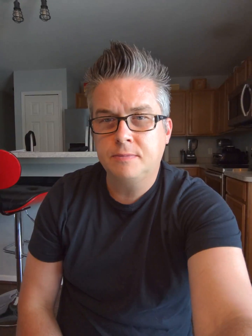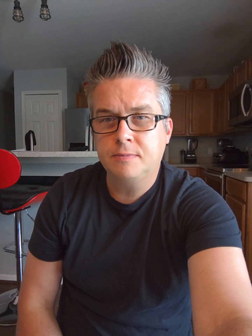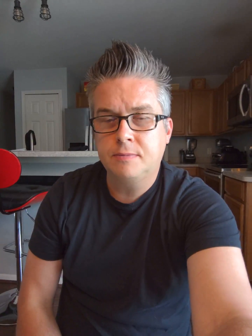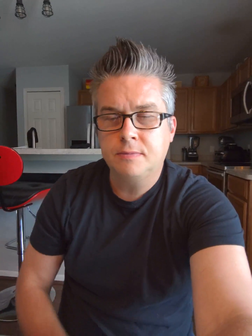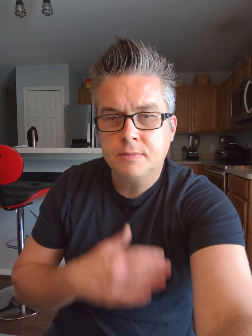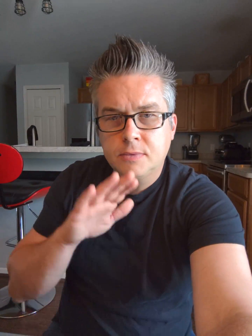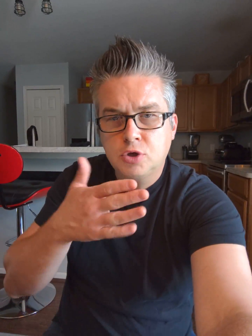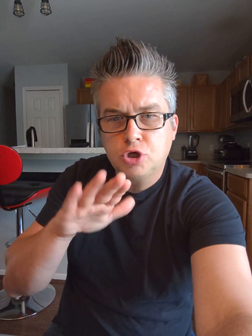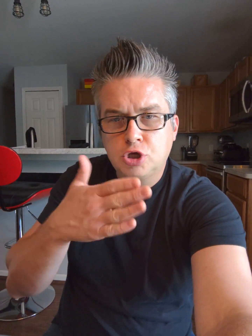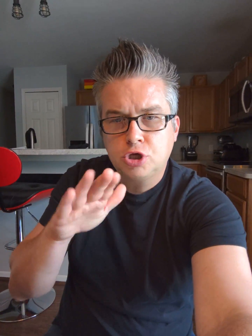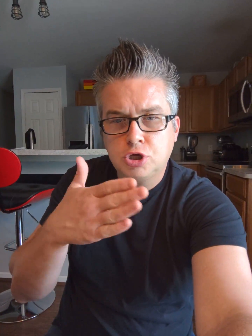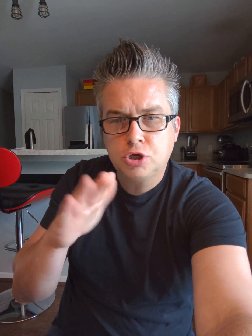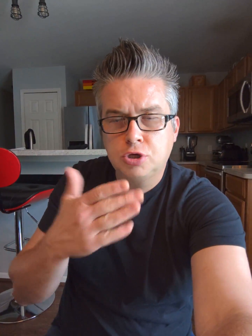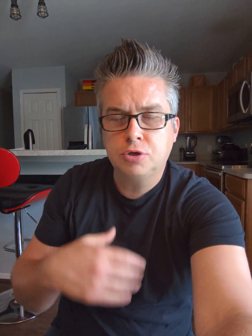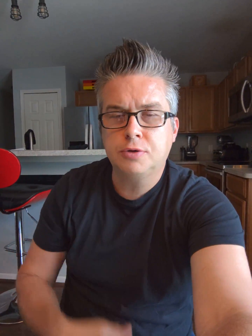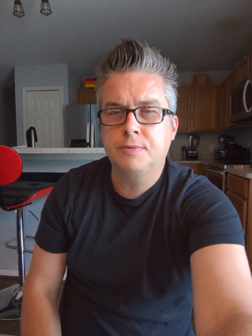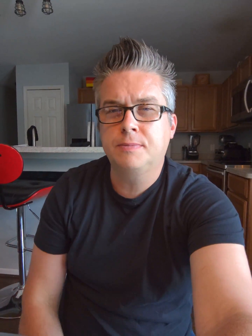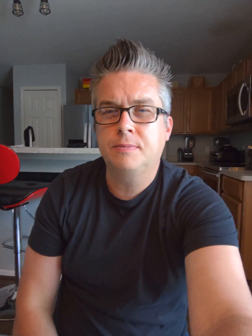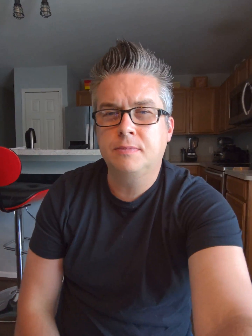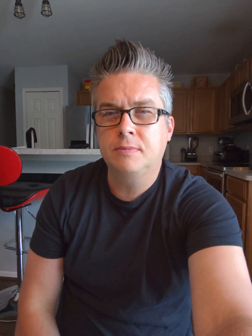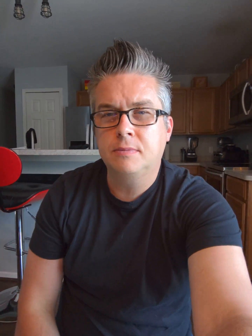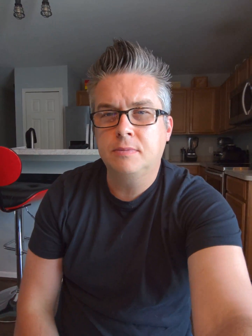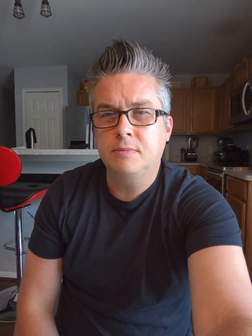cook